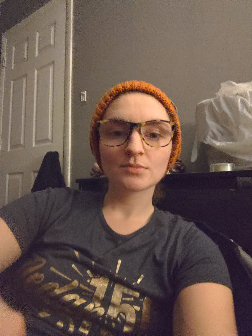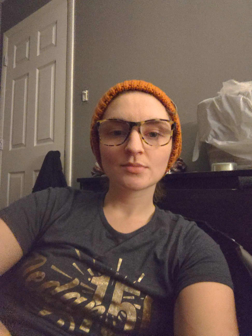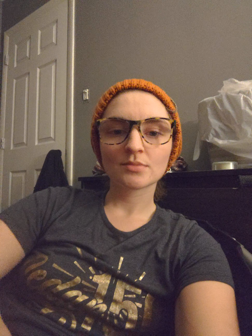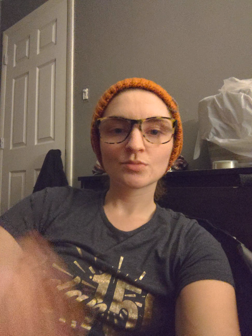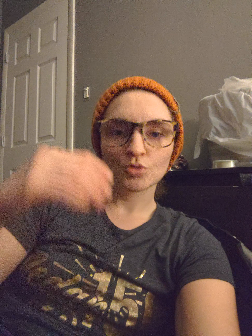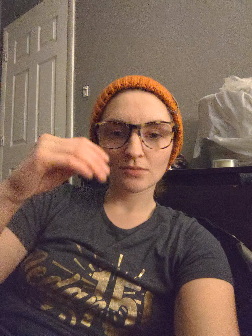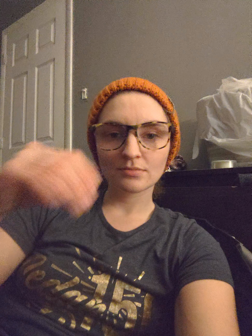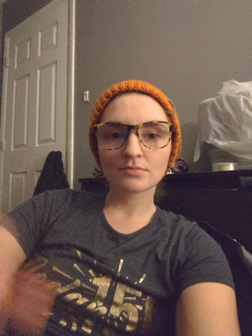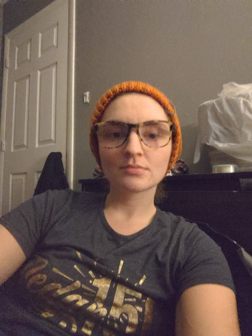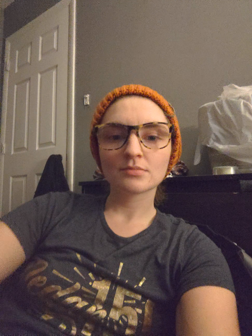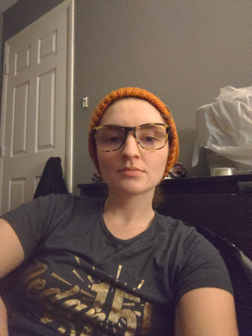store